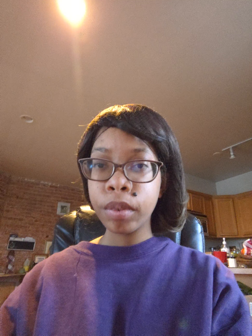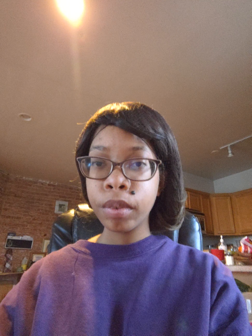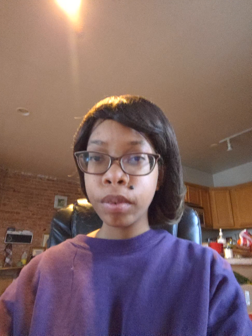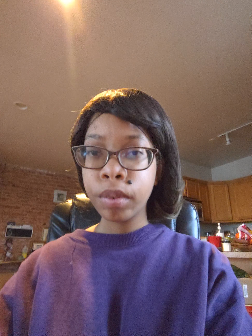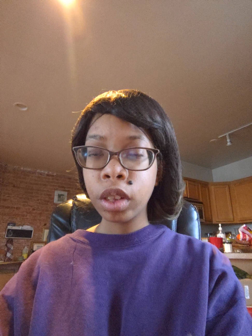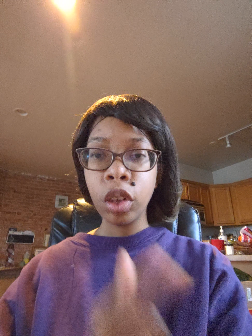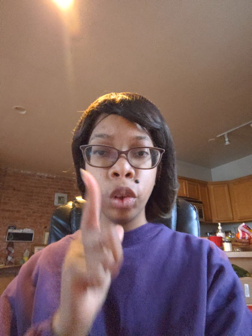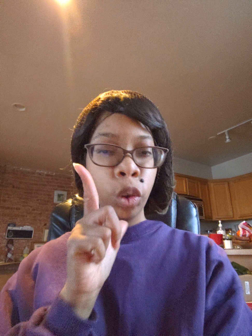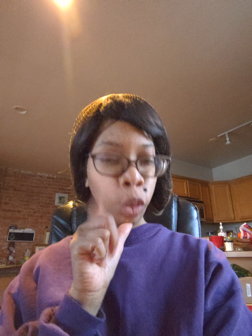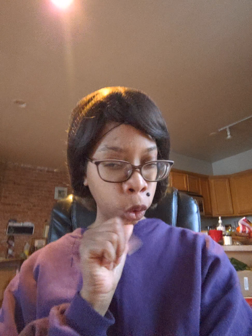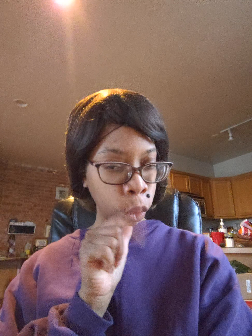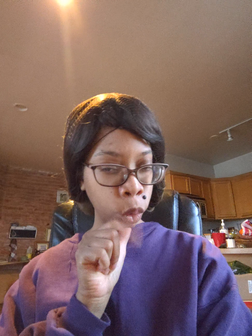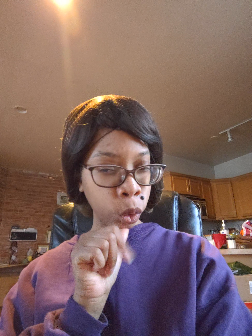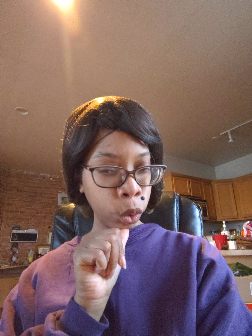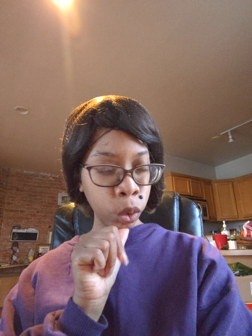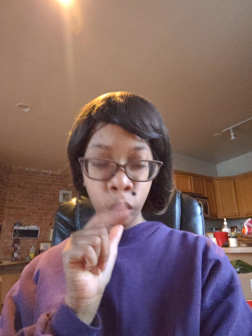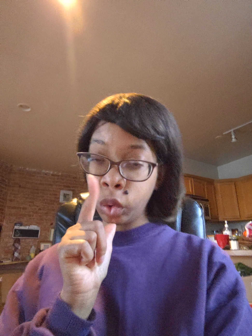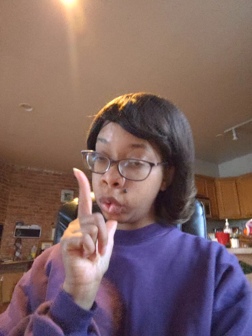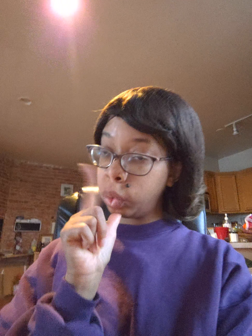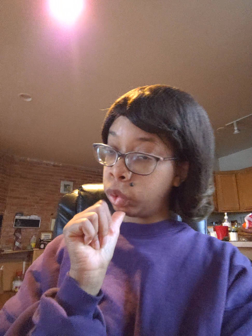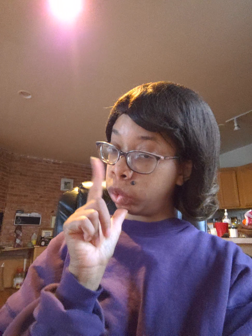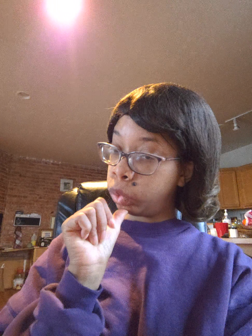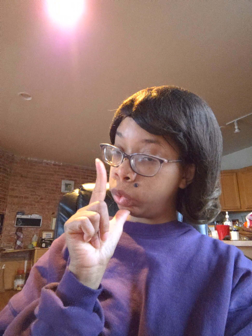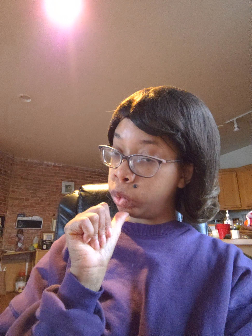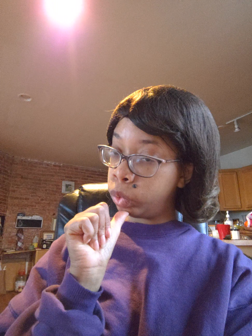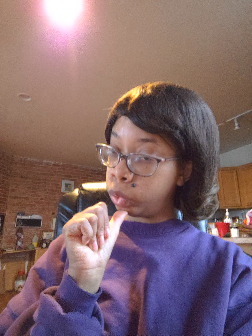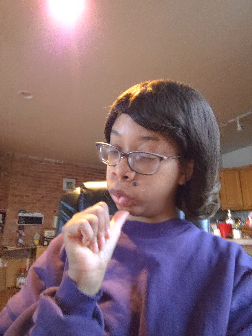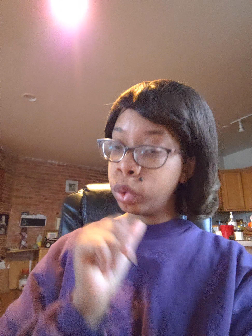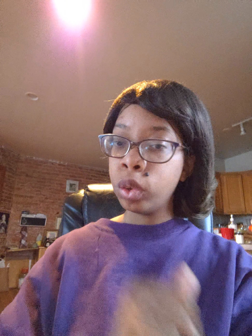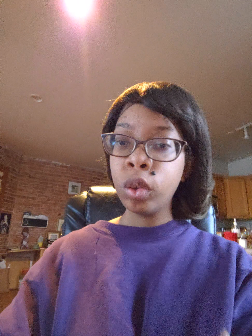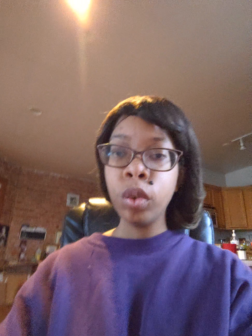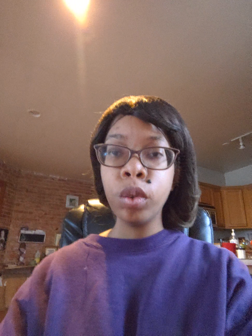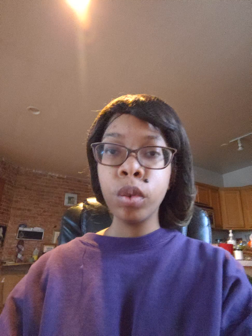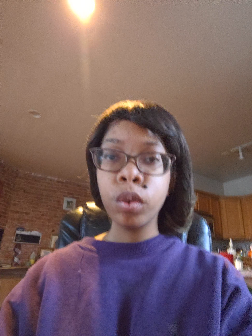who